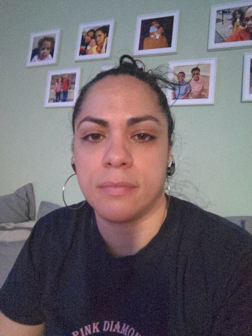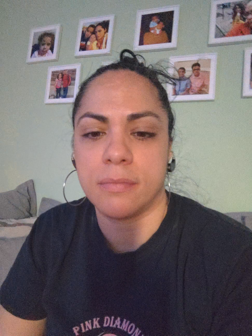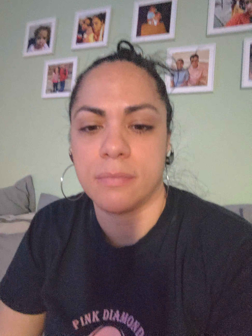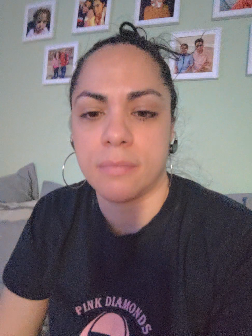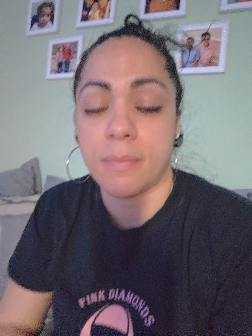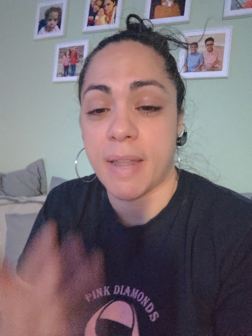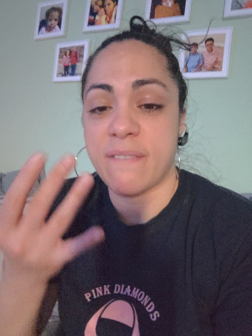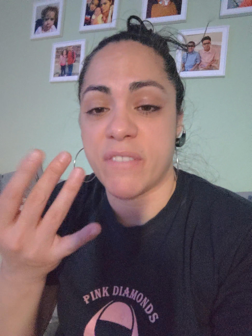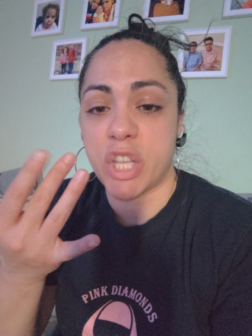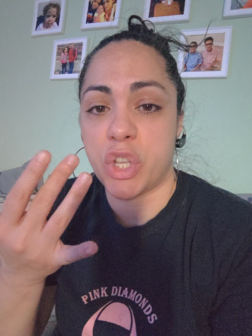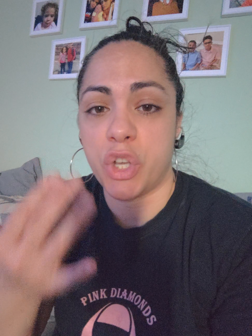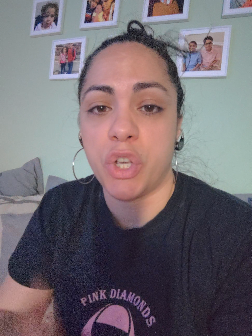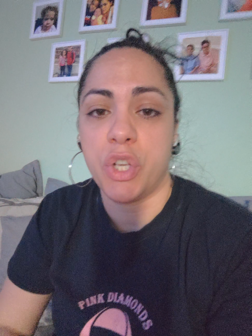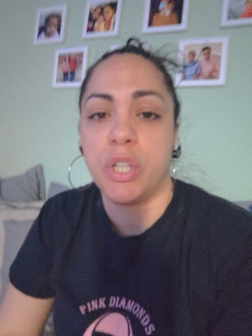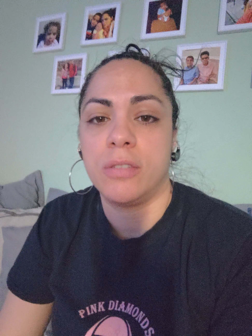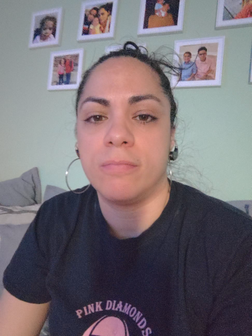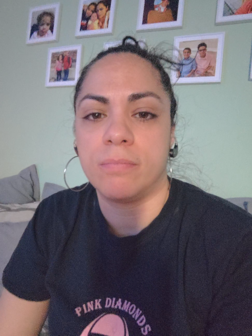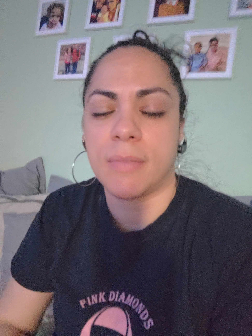finger